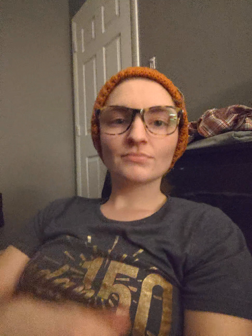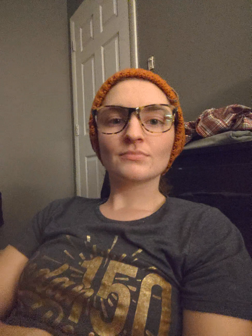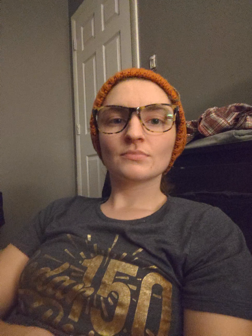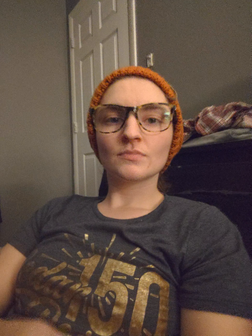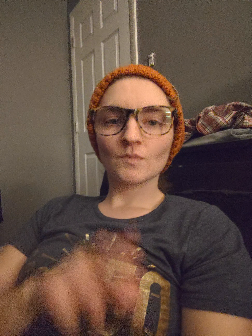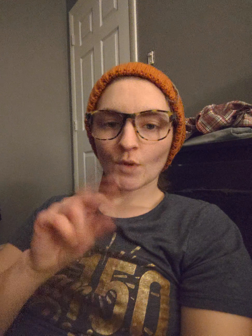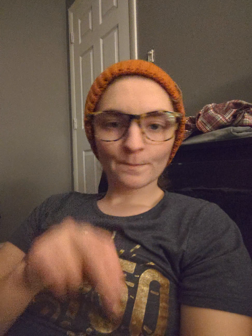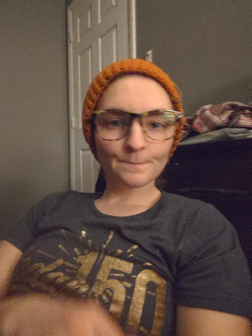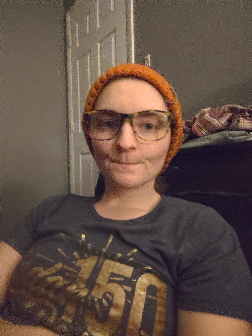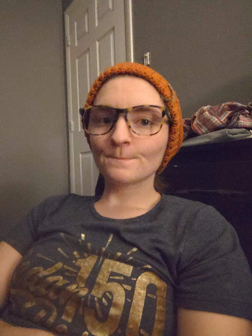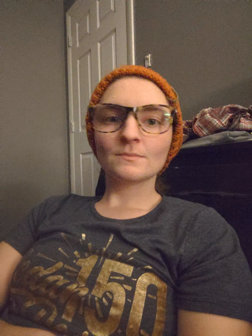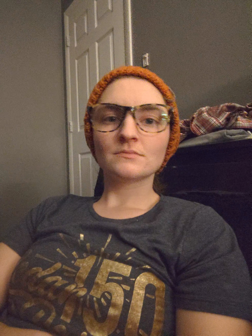no